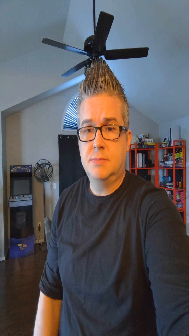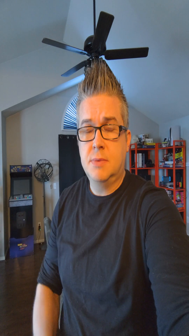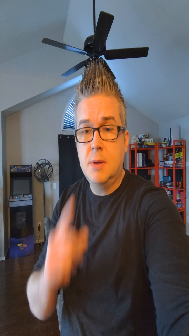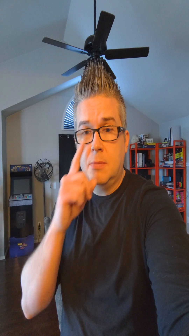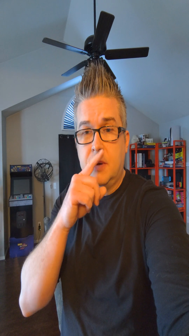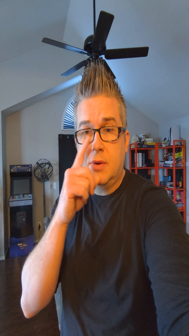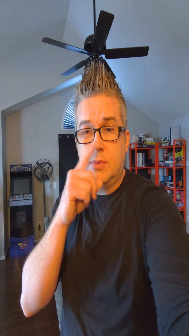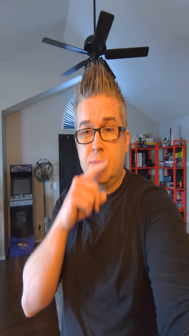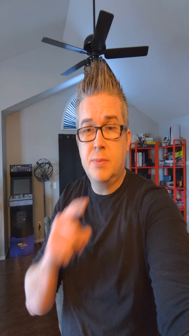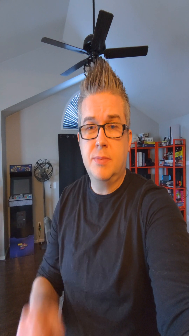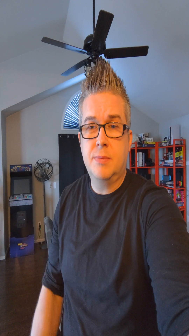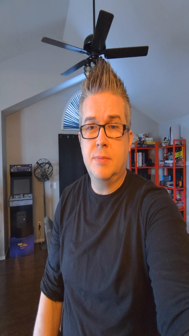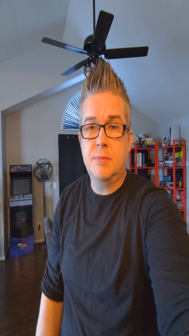mouse